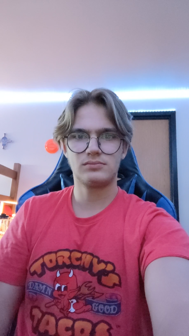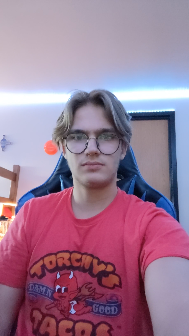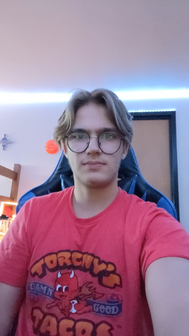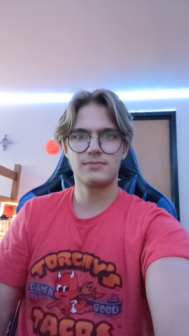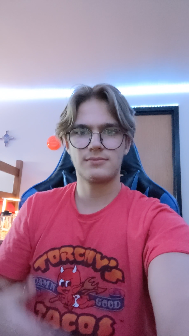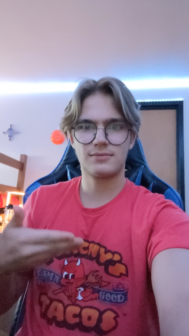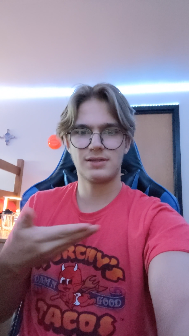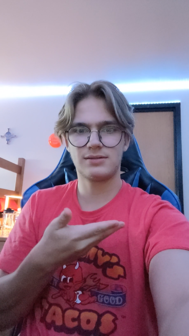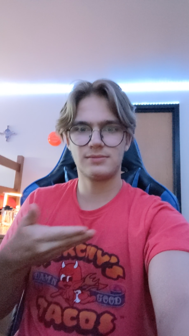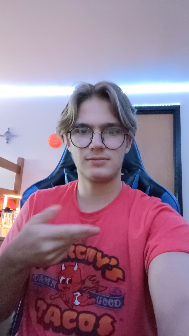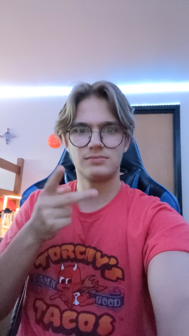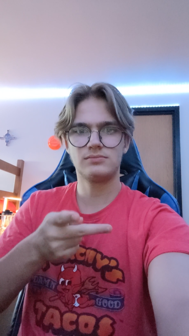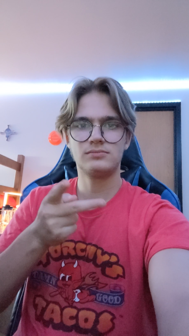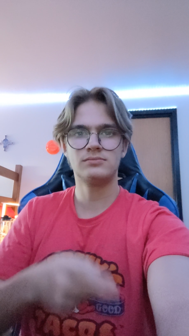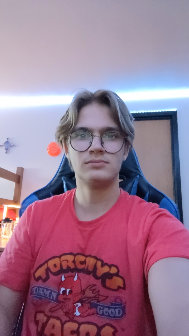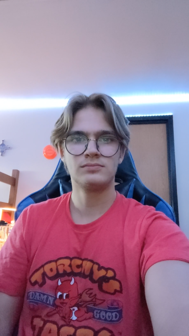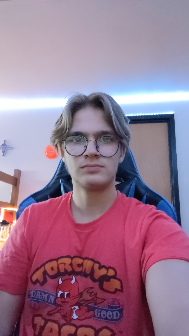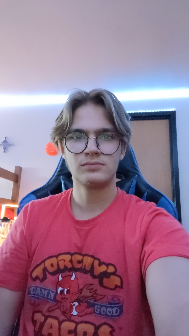babysitter